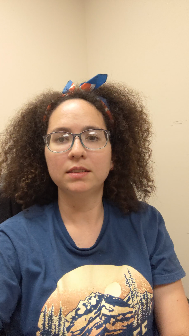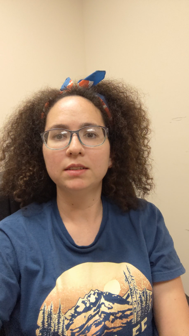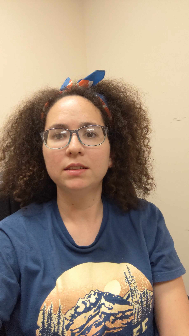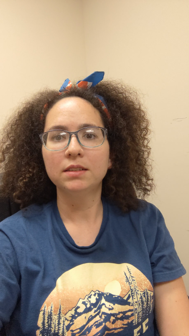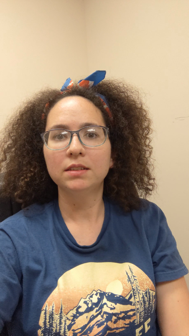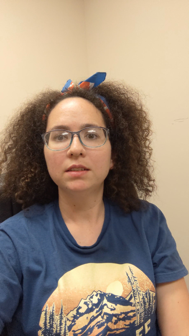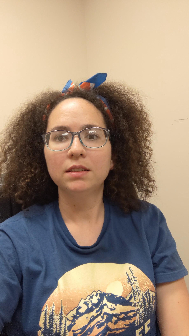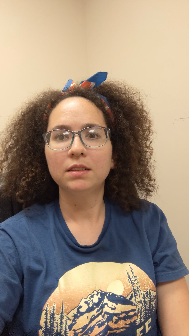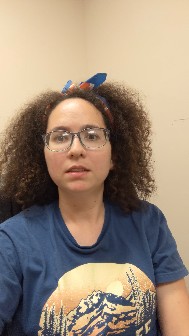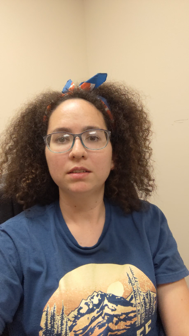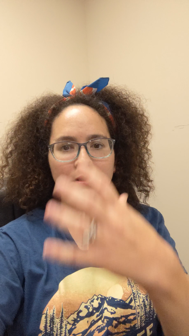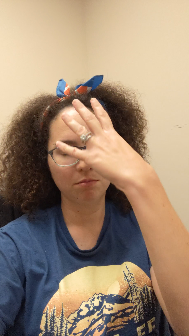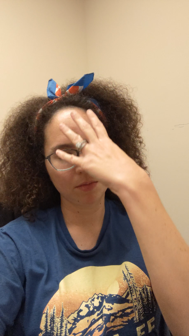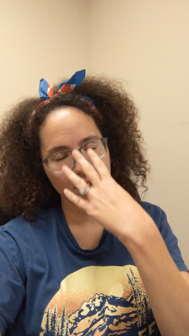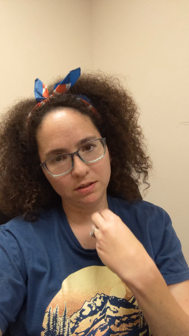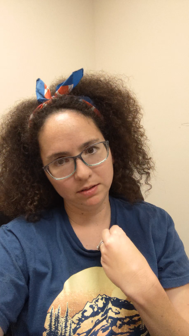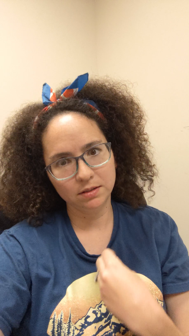asleep